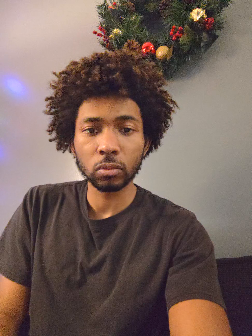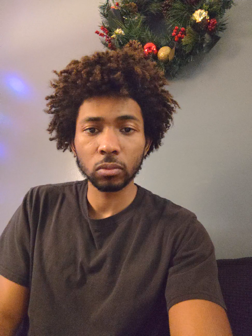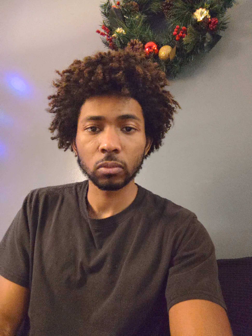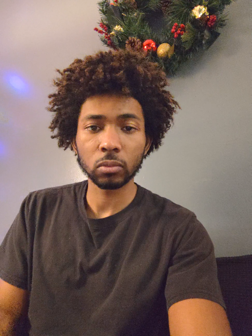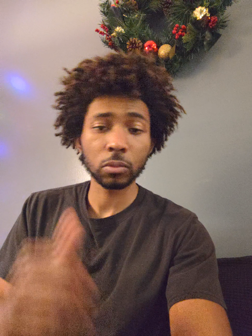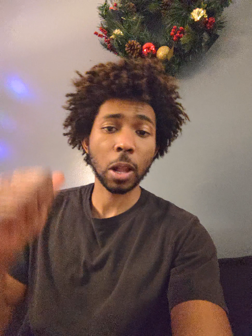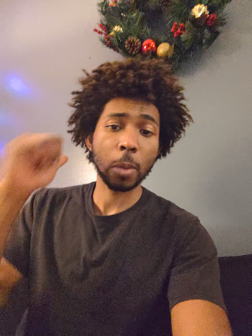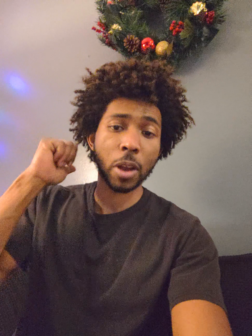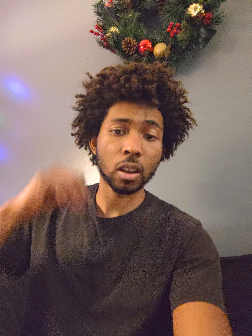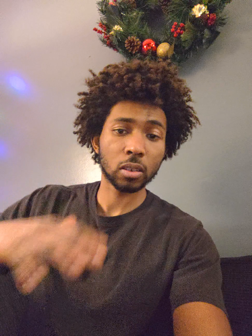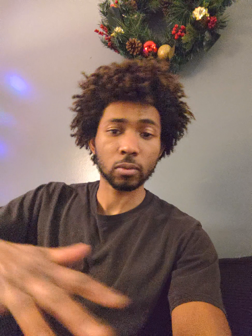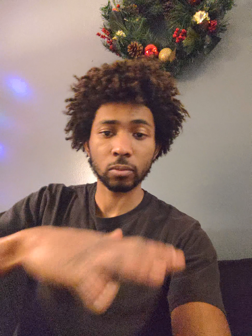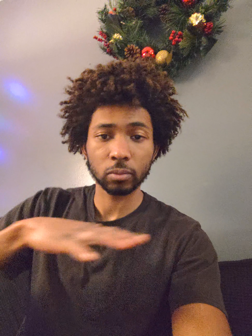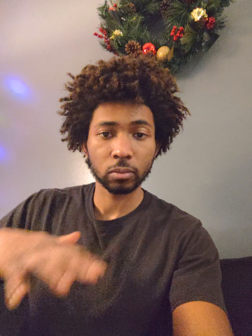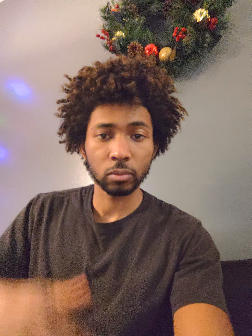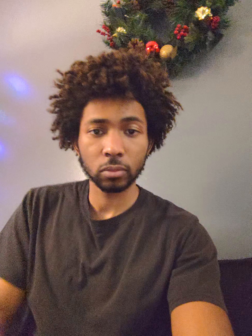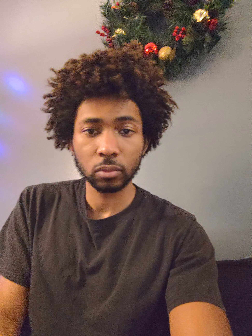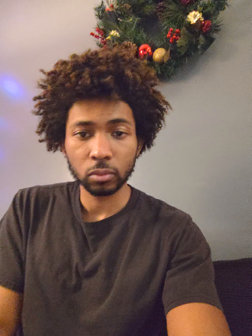backyard